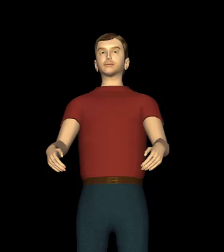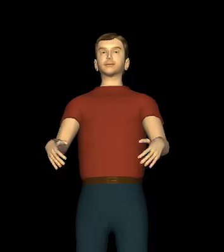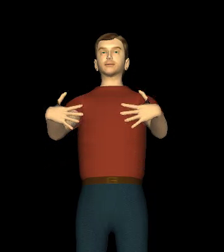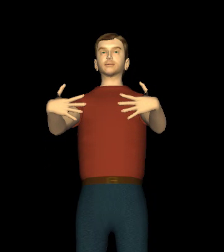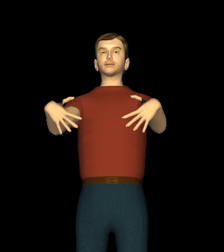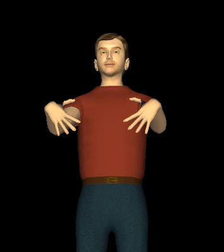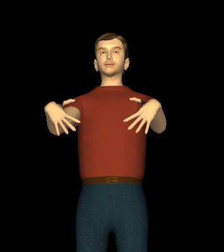تحقيق